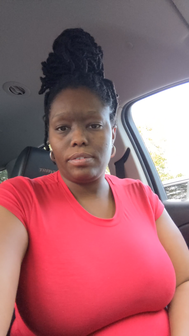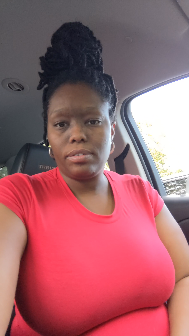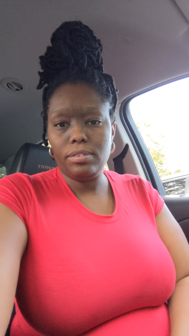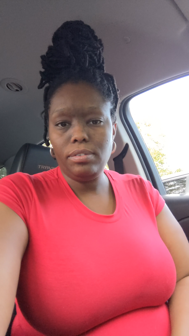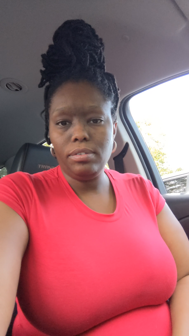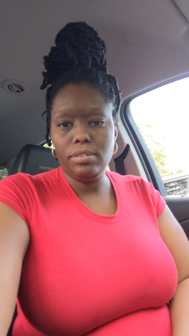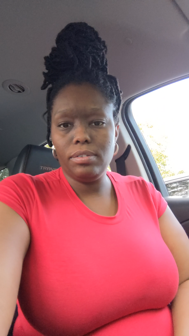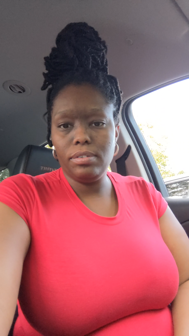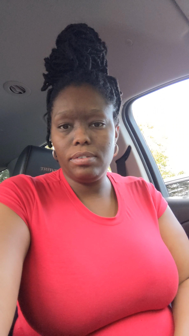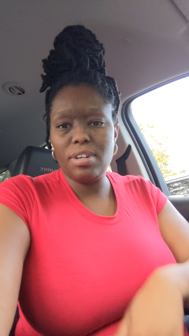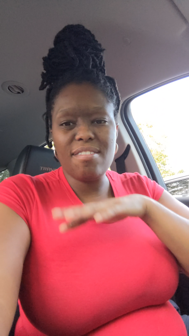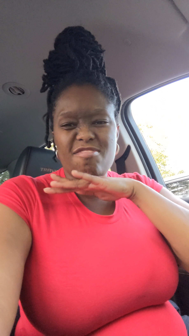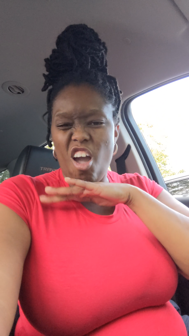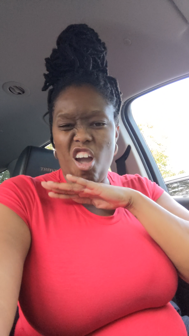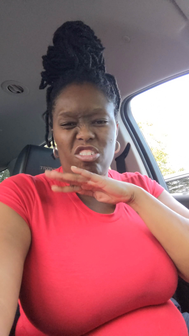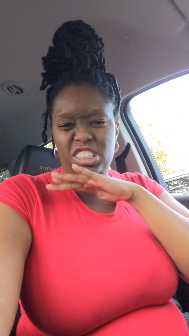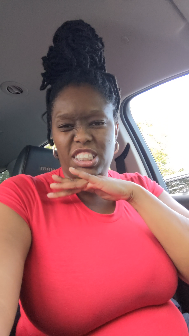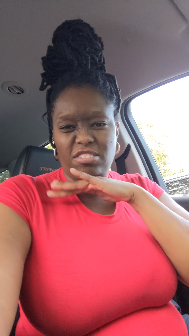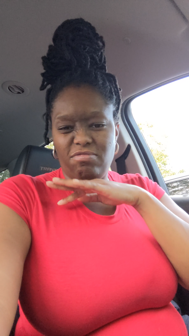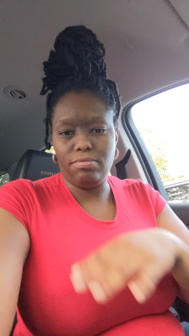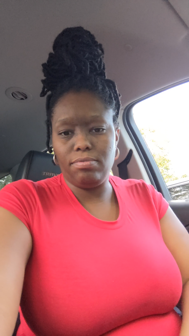naughty